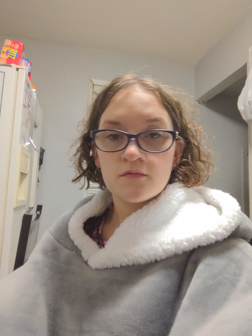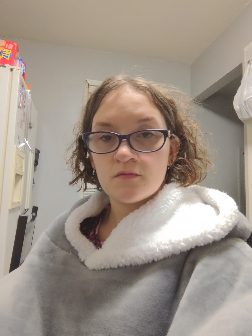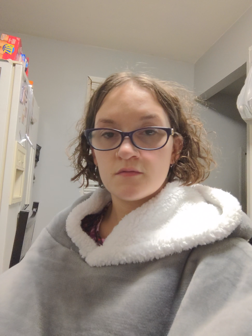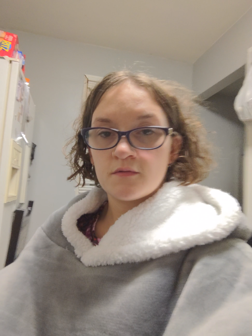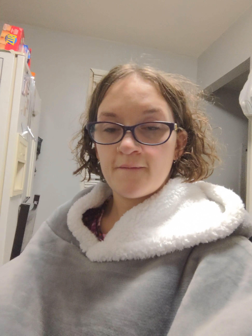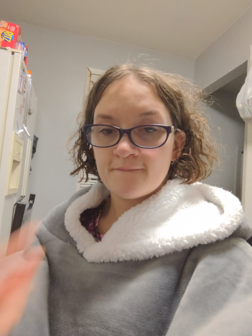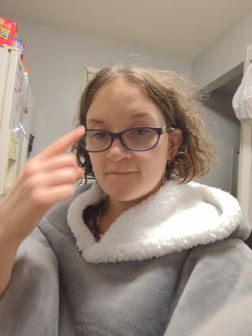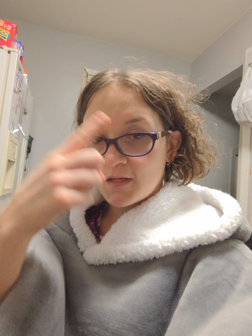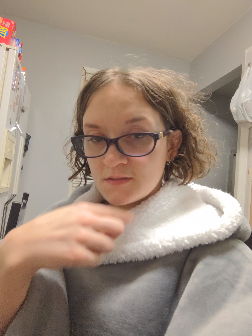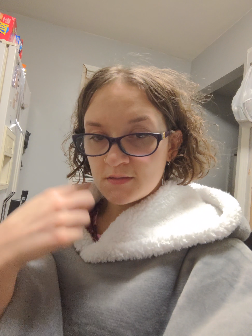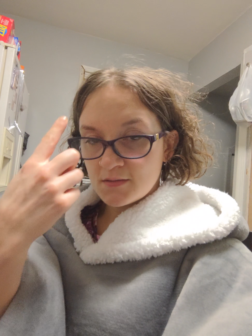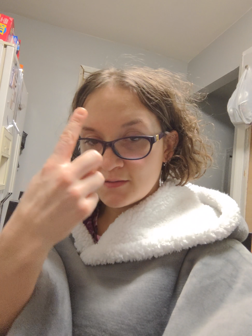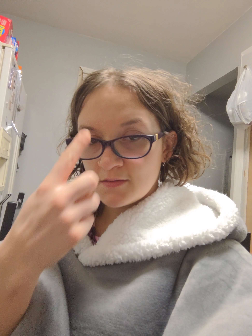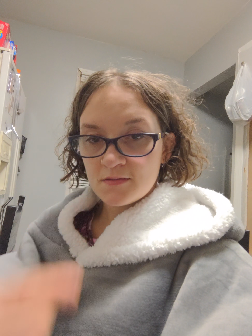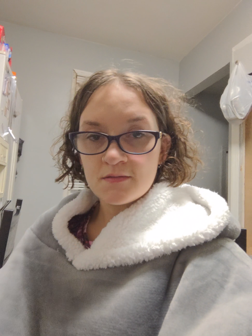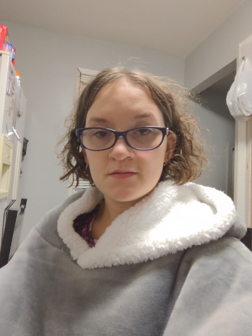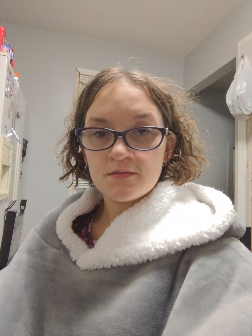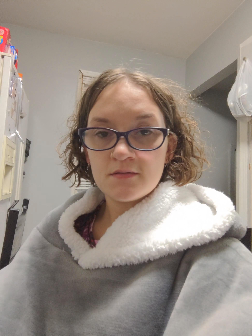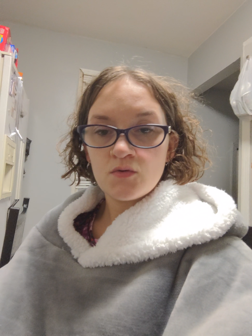face